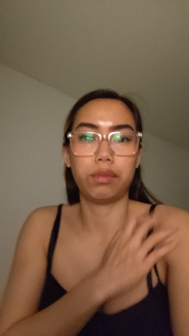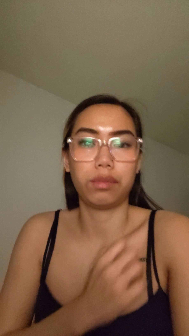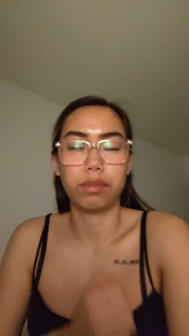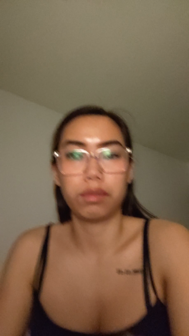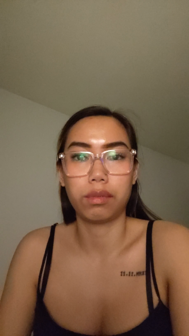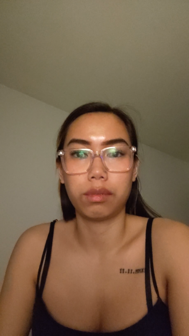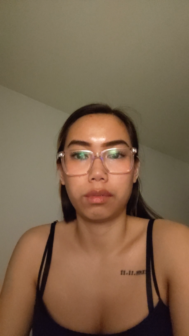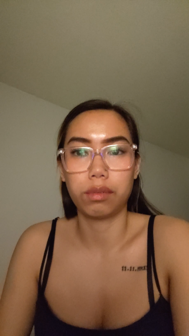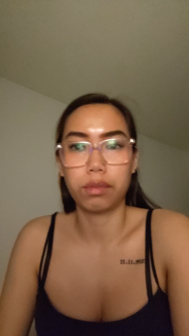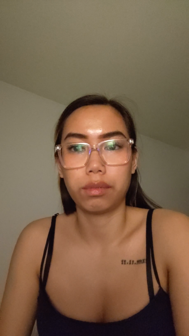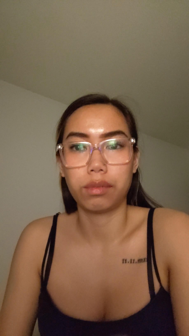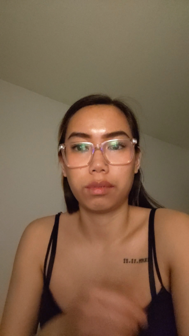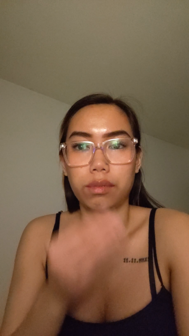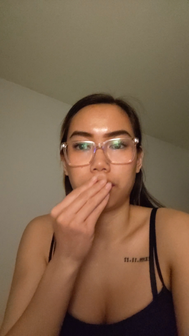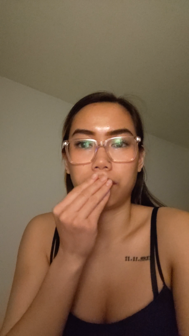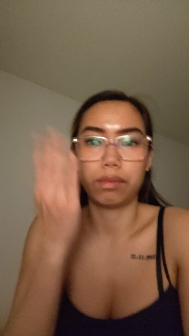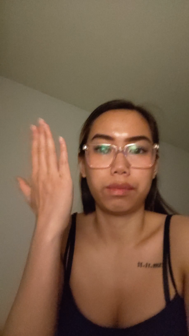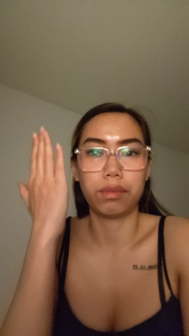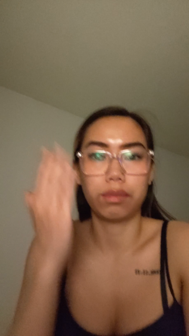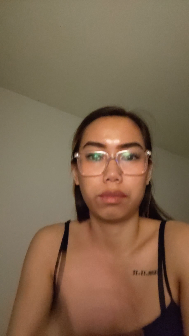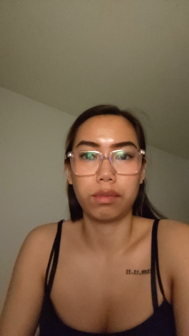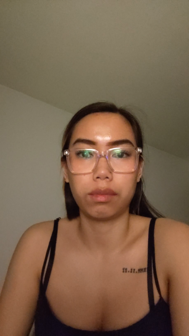breakfast